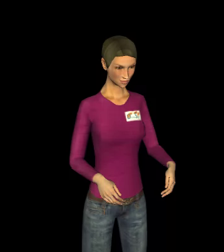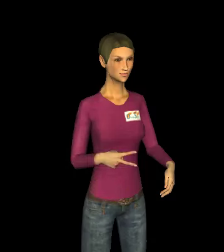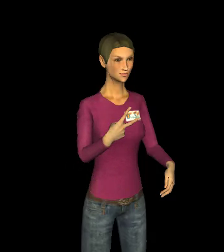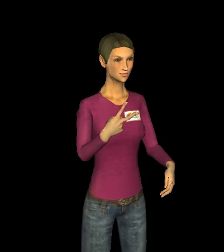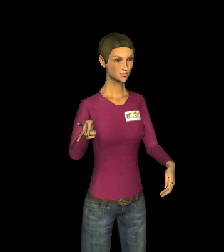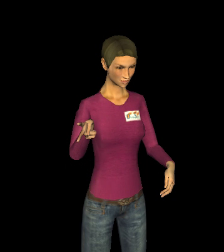ينتمي إلى